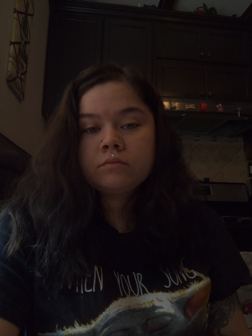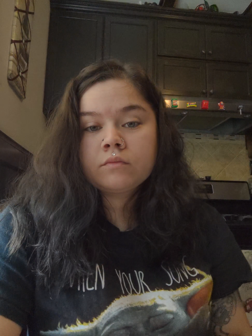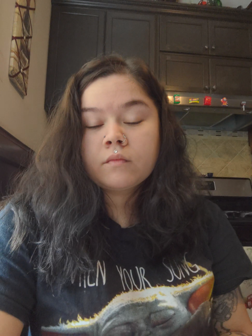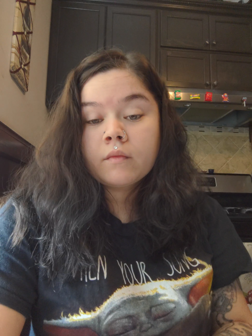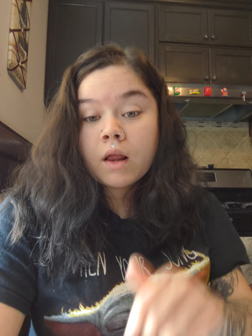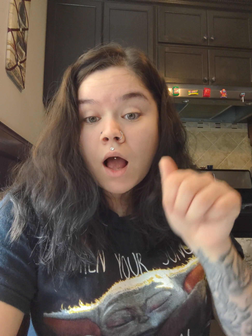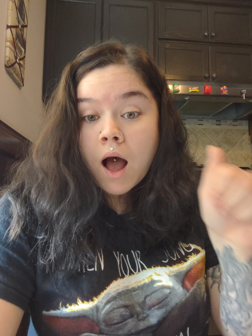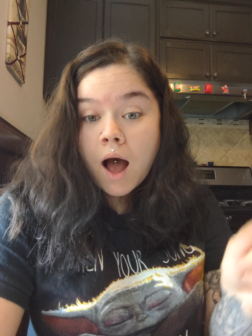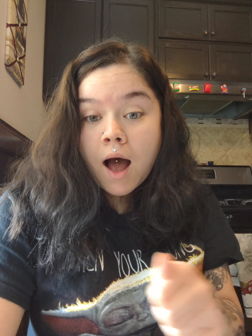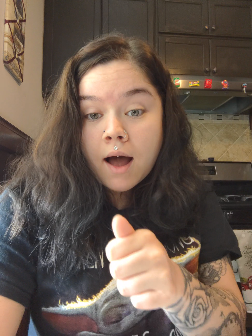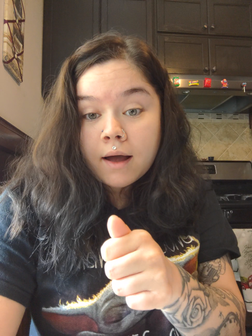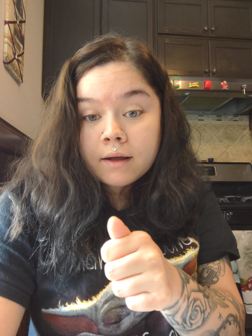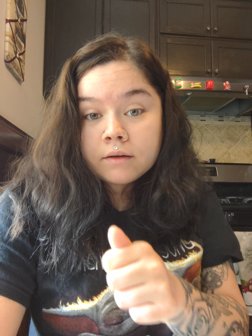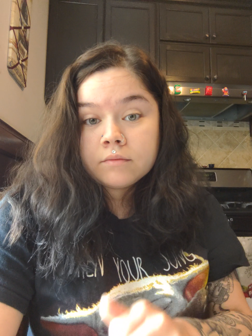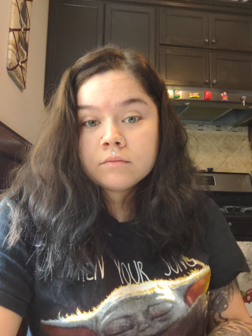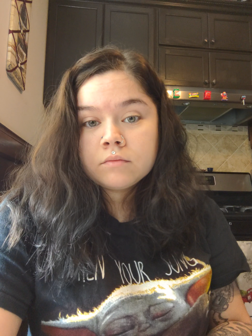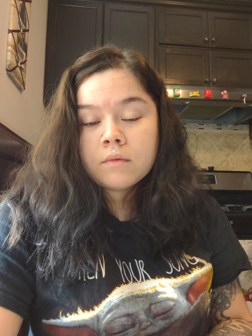hide